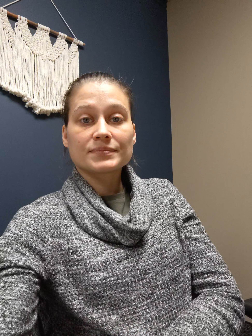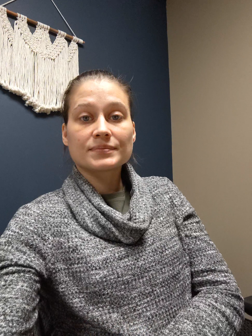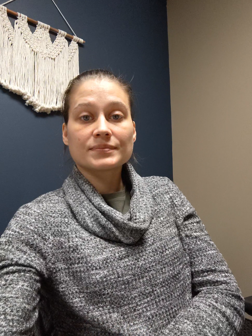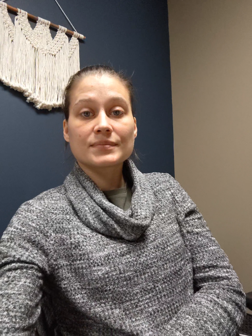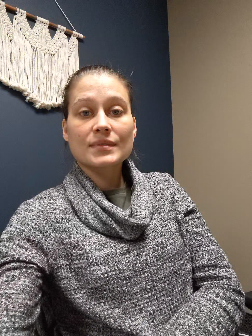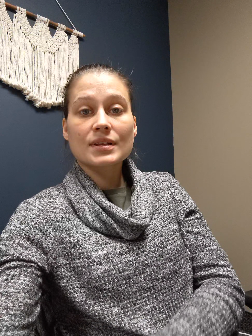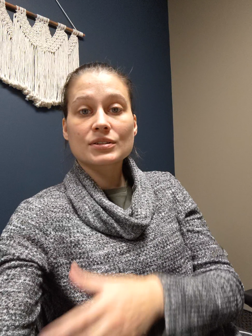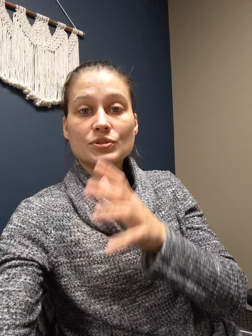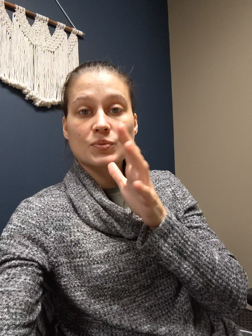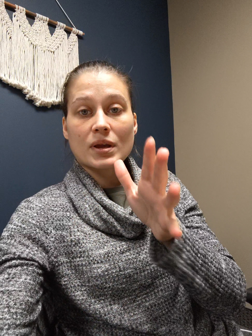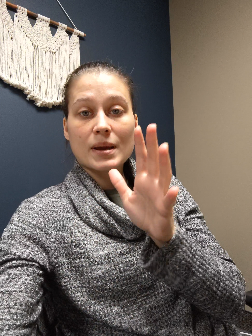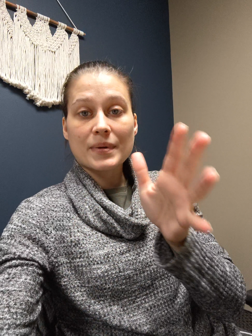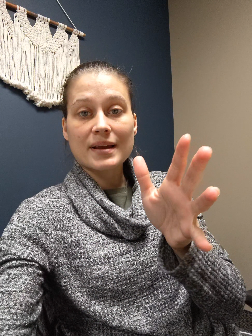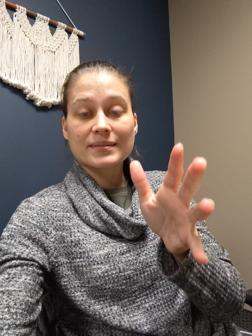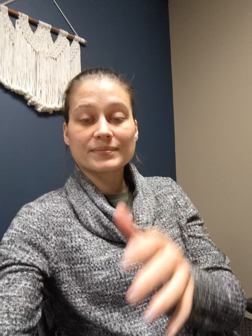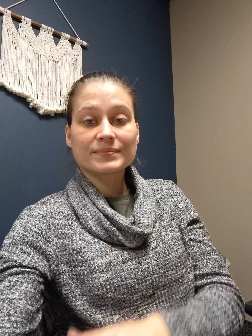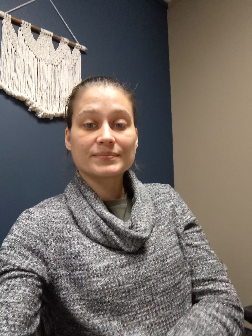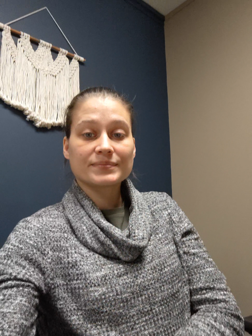grandma